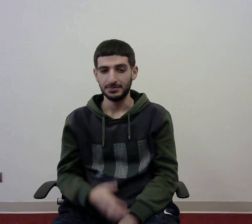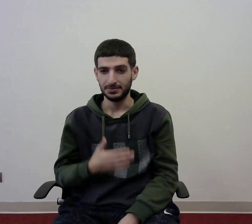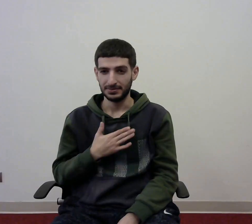mən